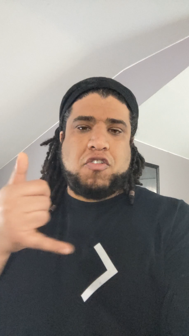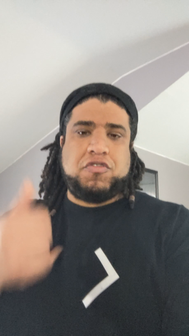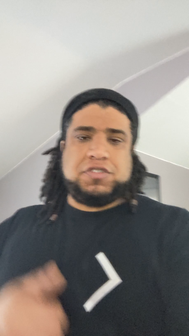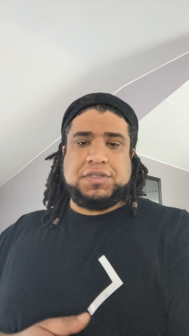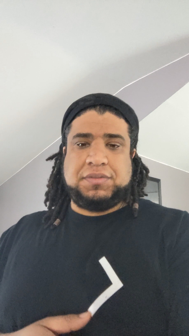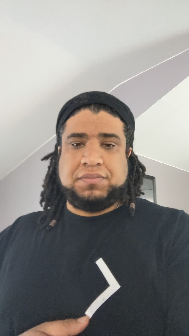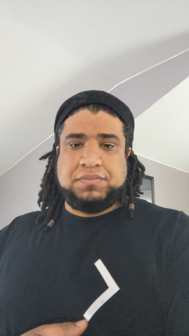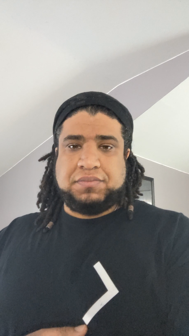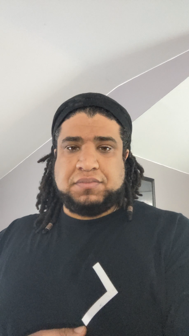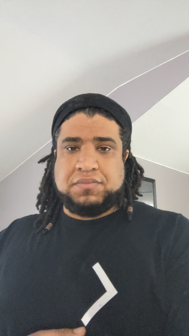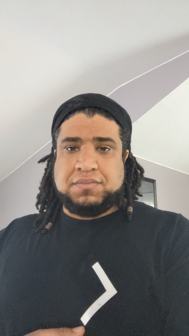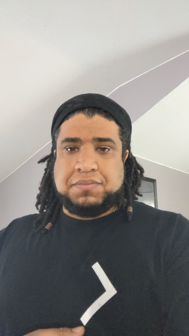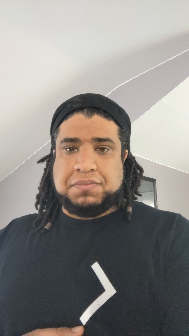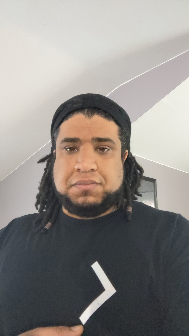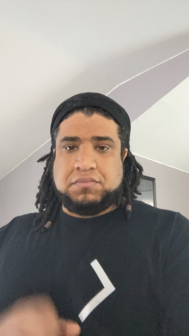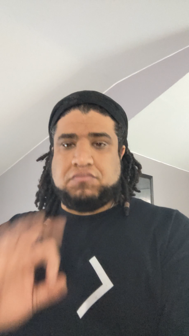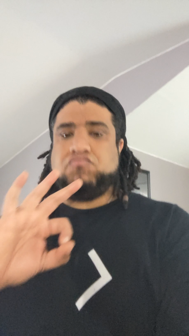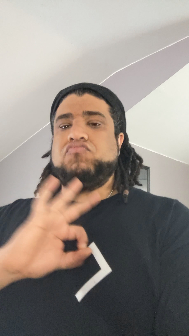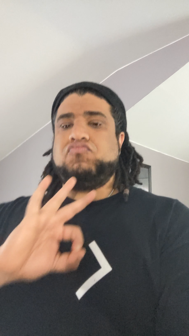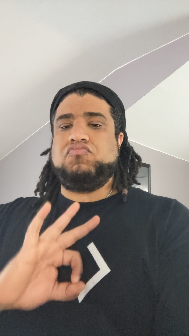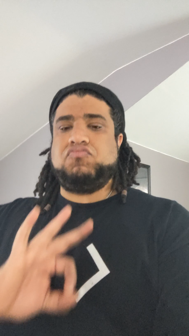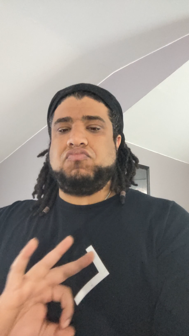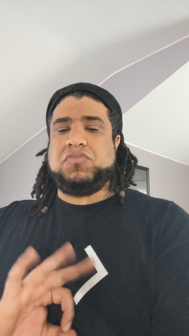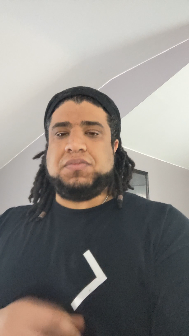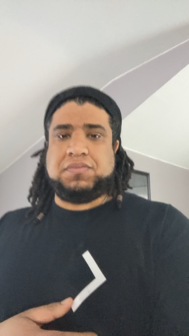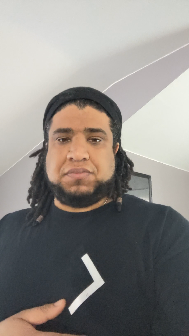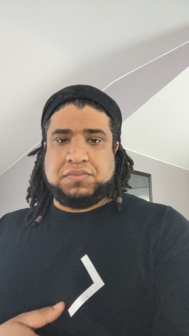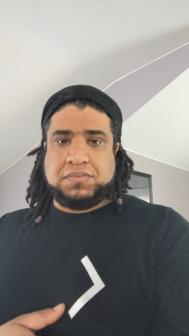button